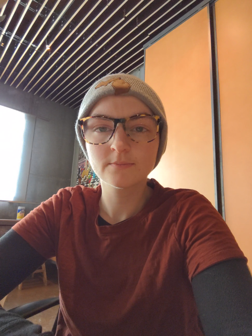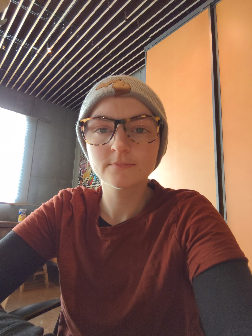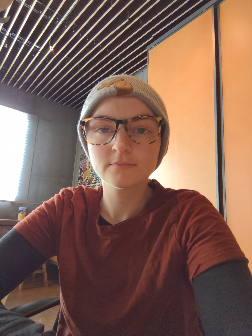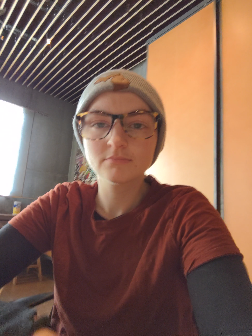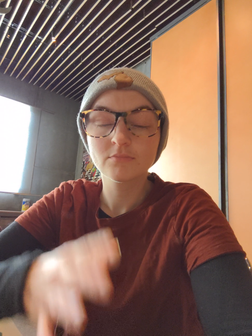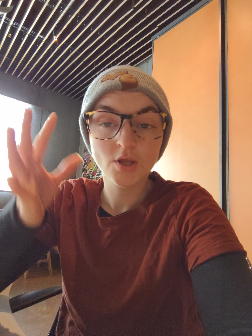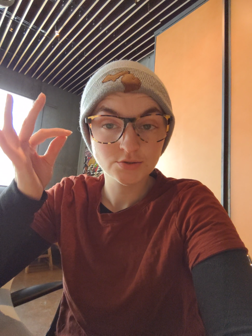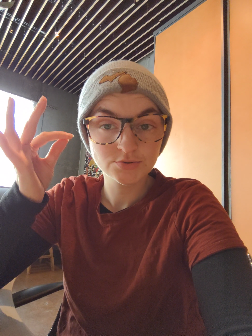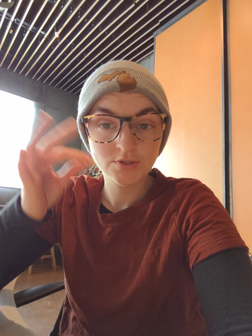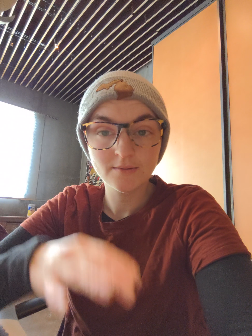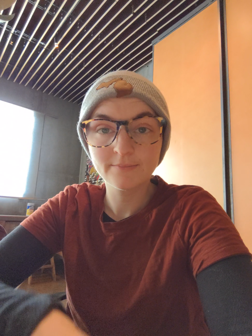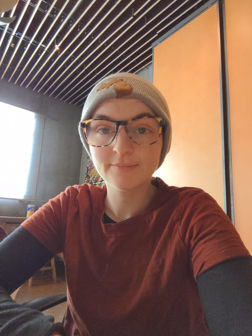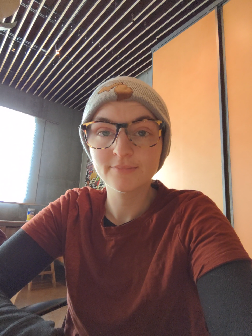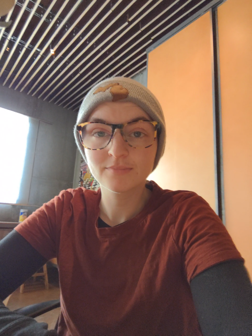hair